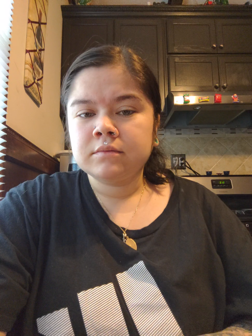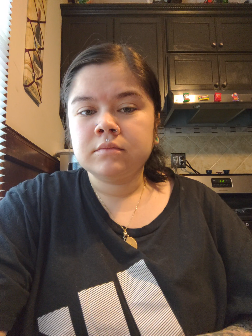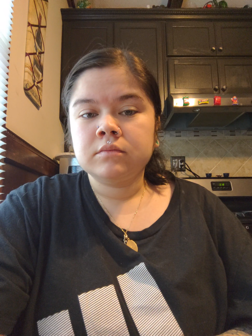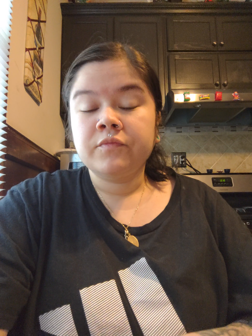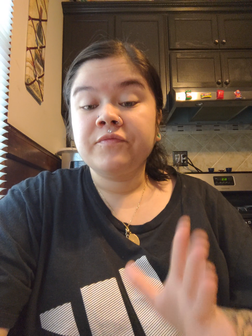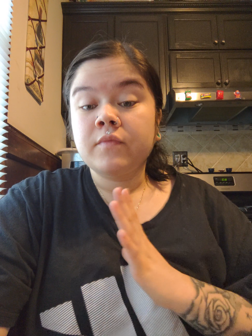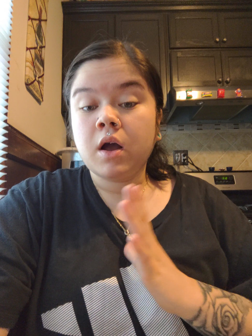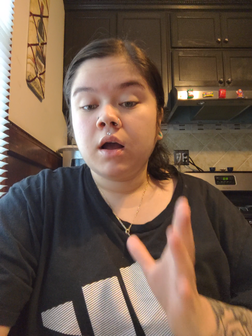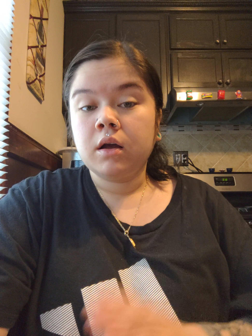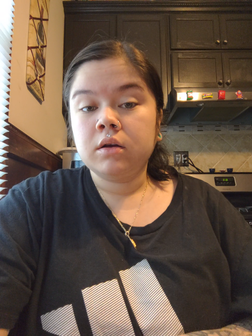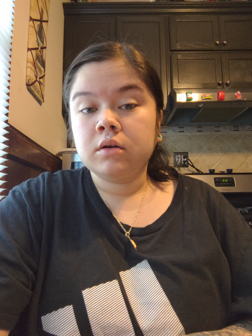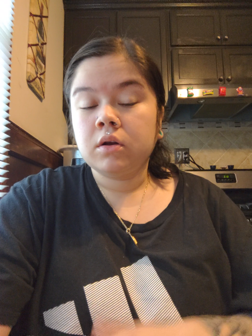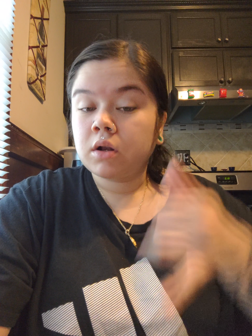fine